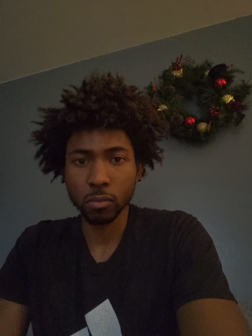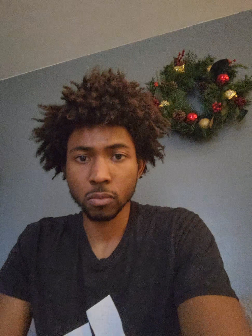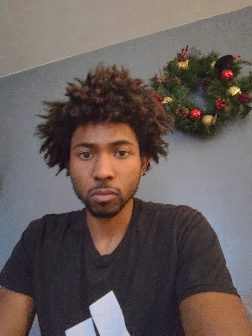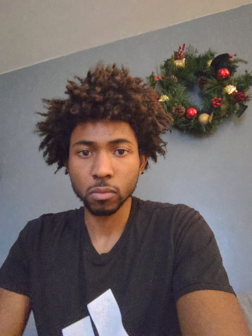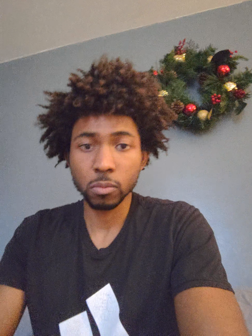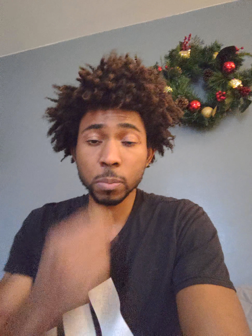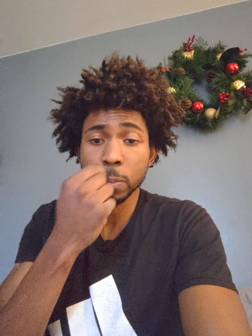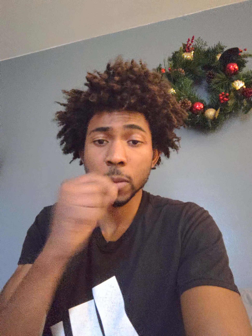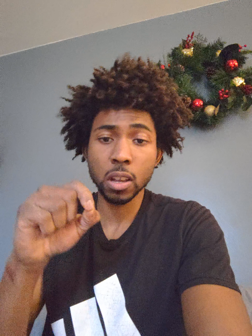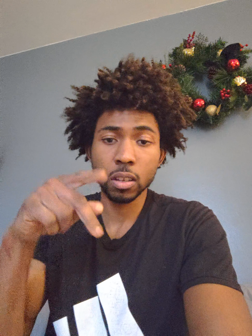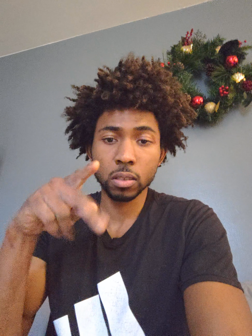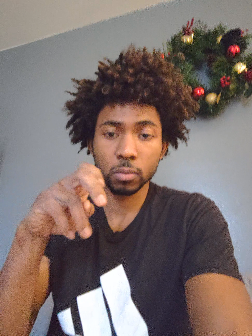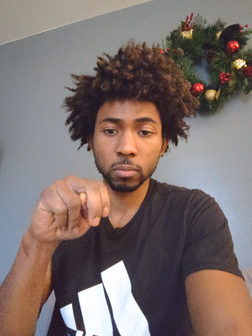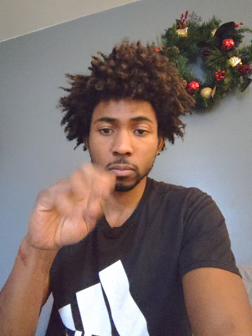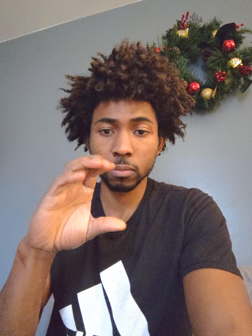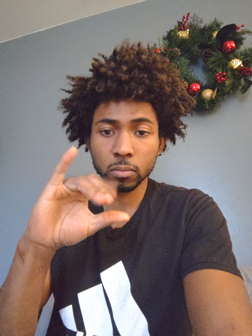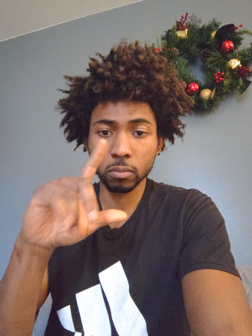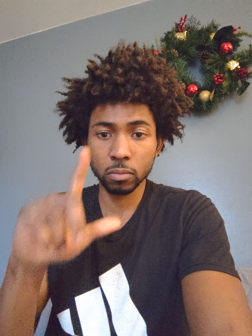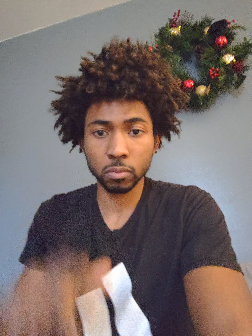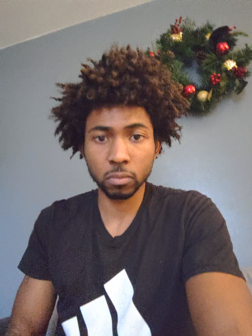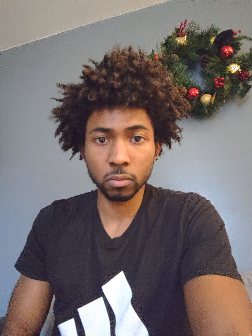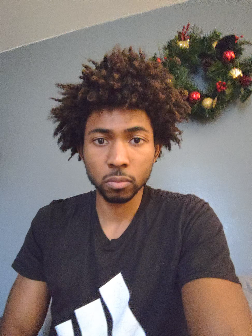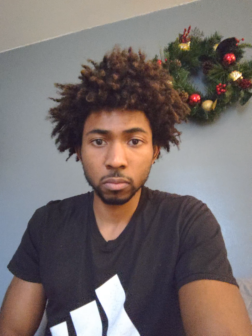pencil